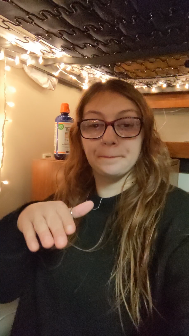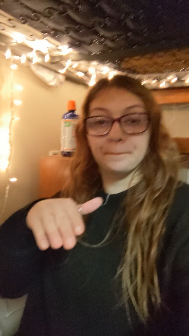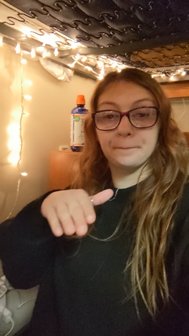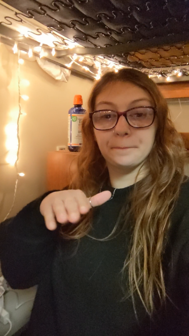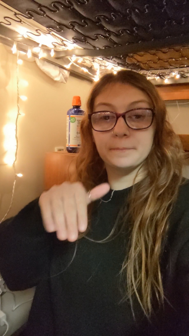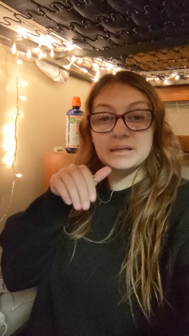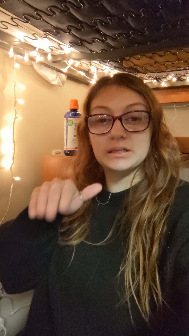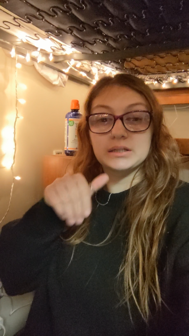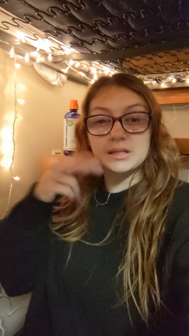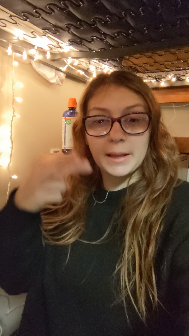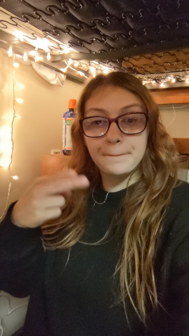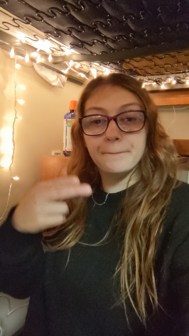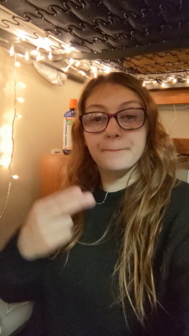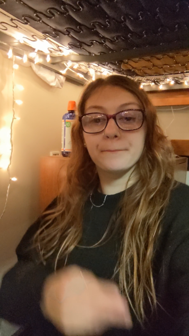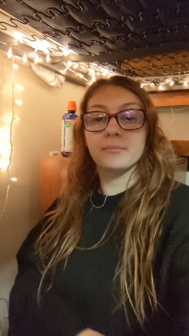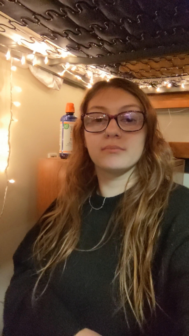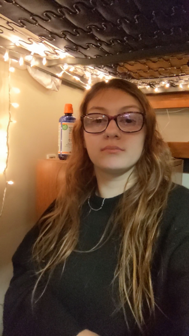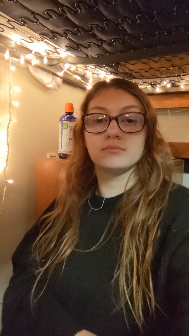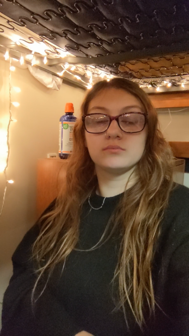pet's name